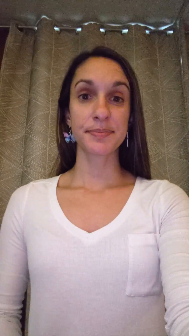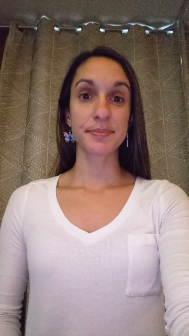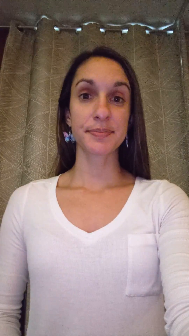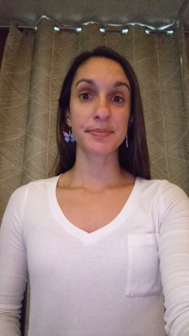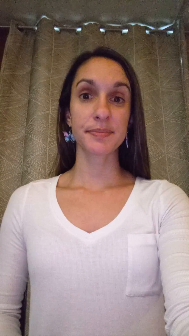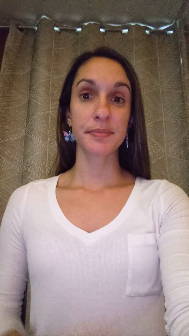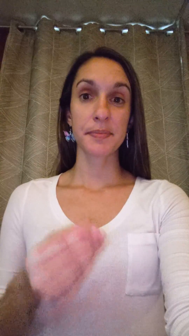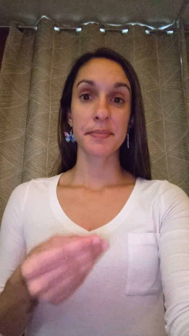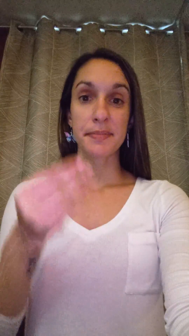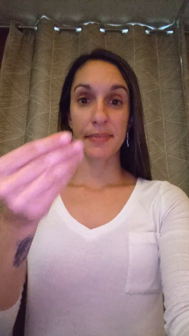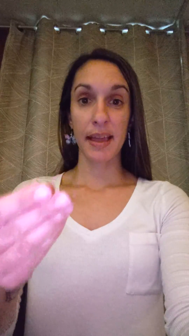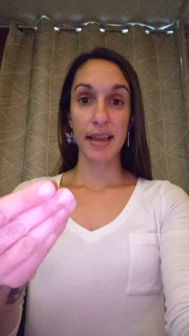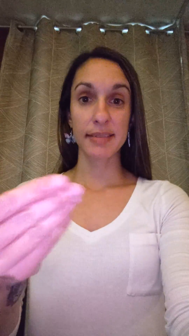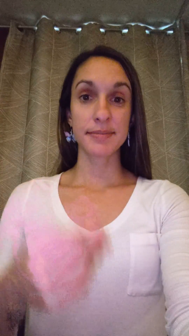buy